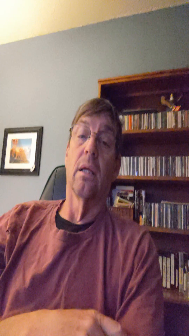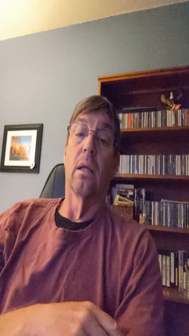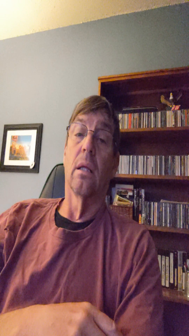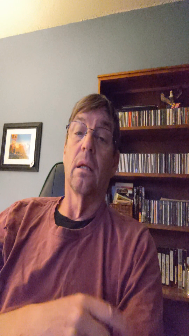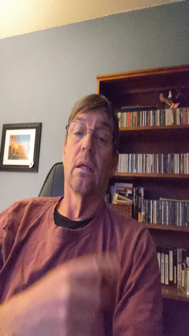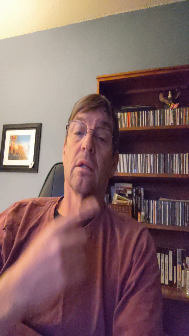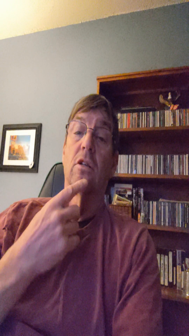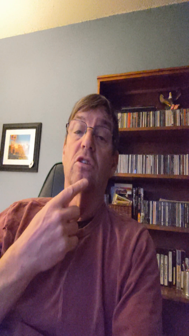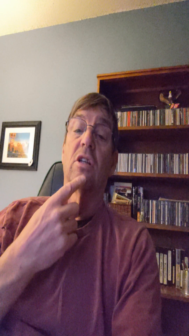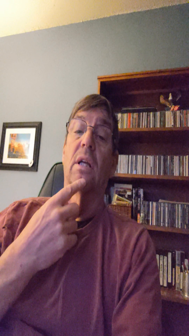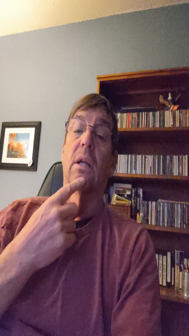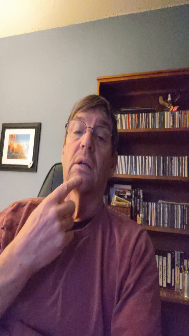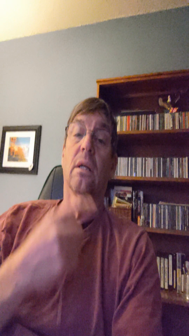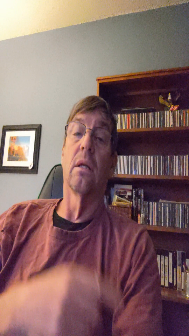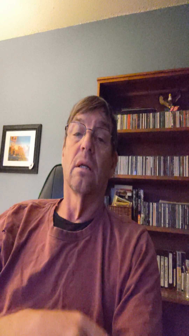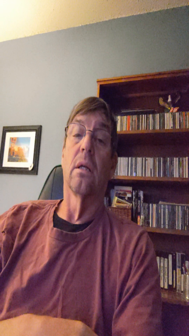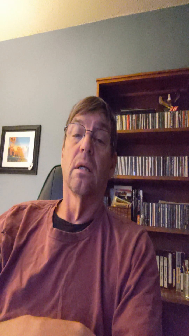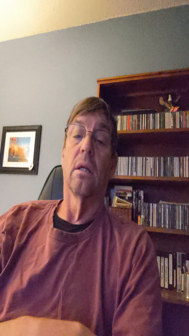chin